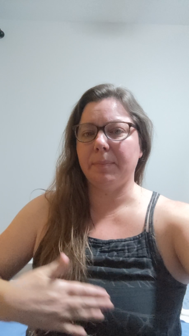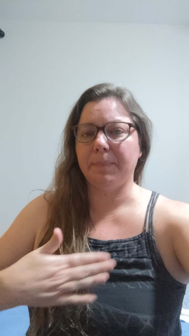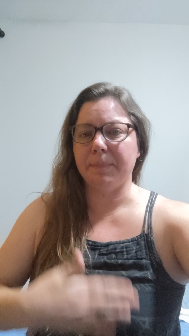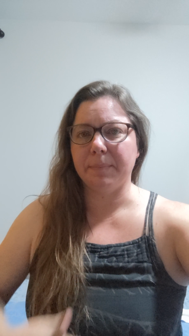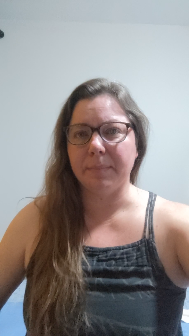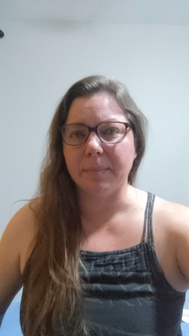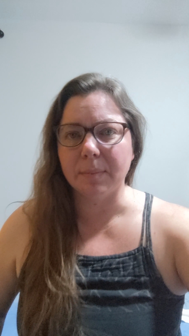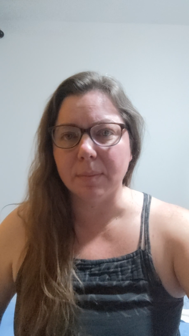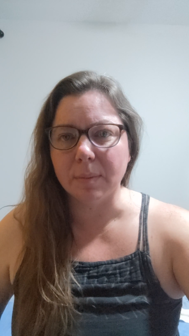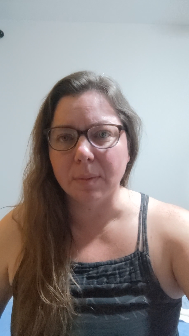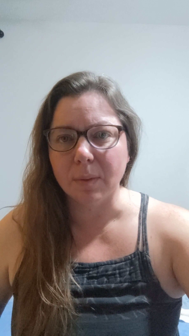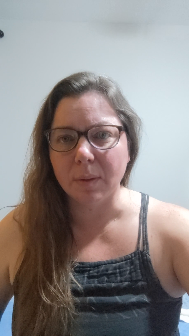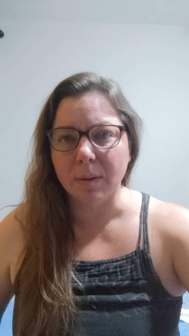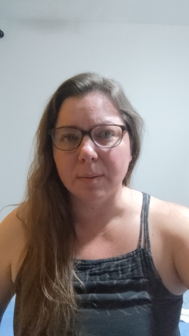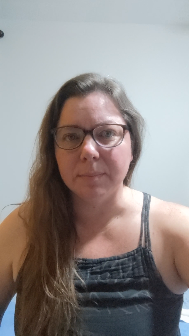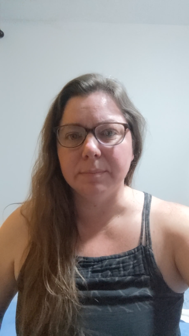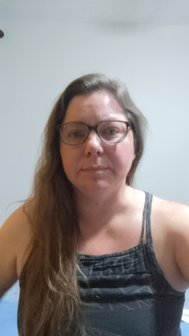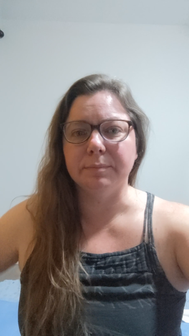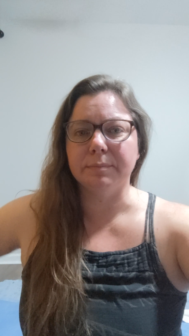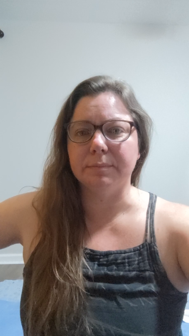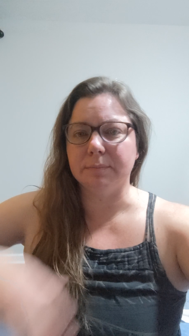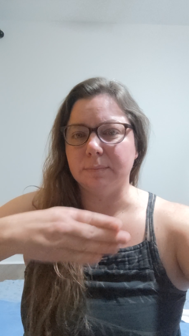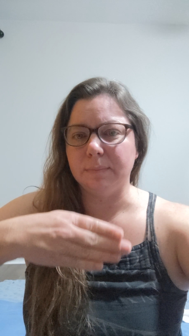kick